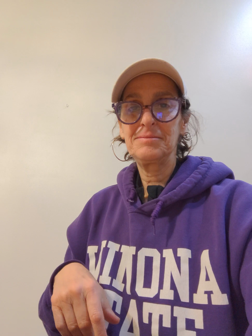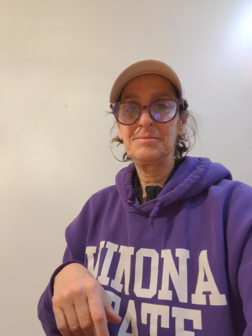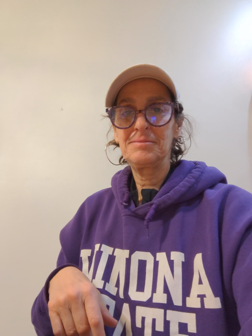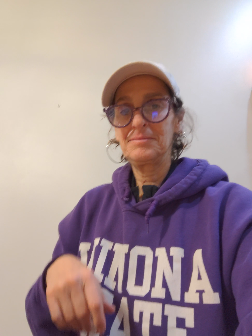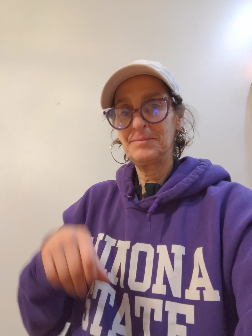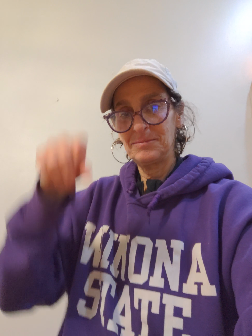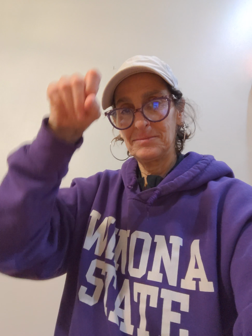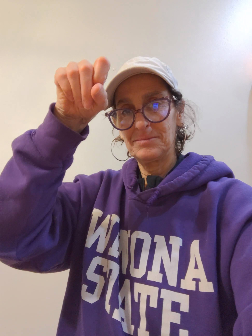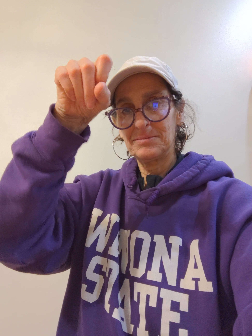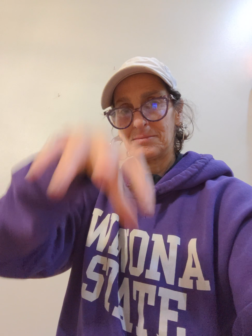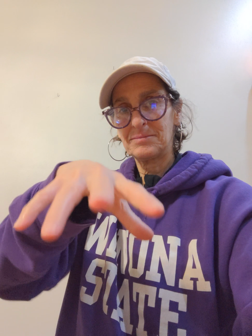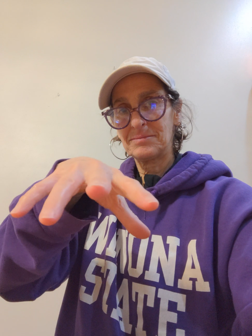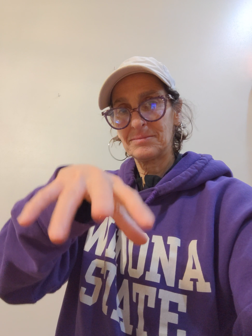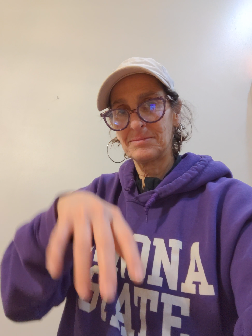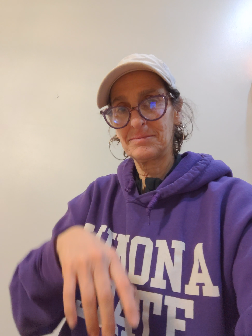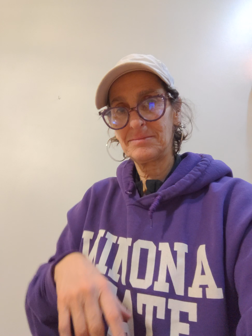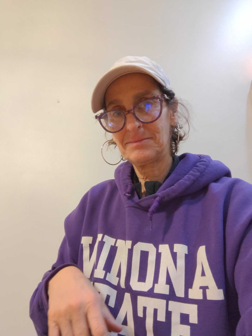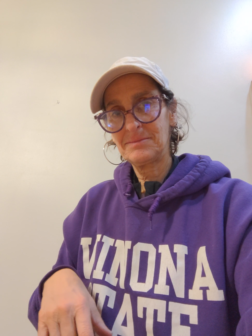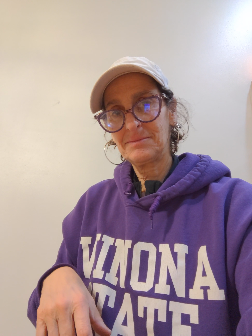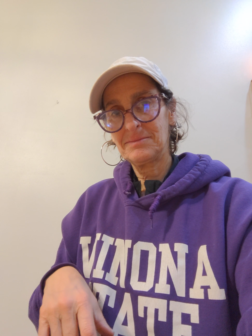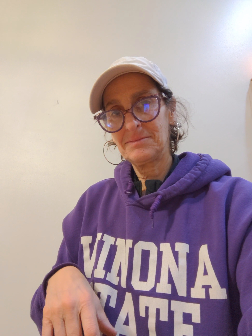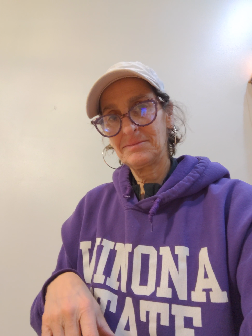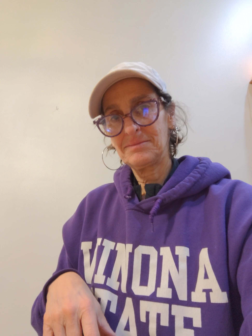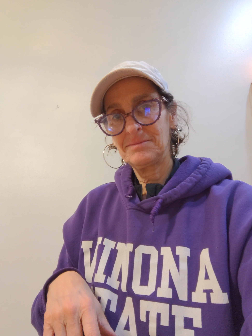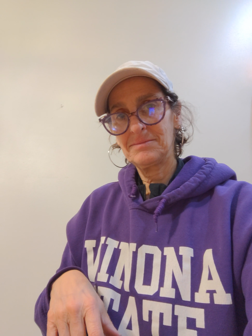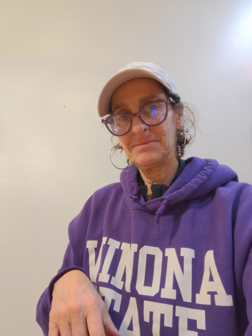drop